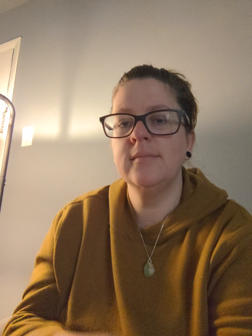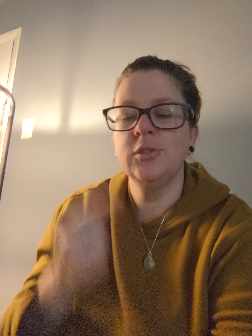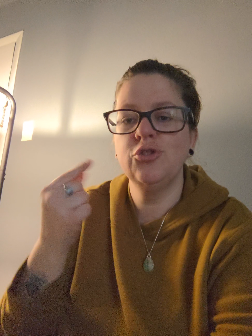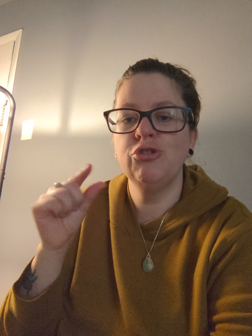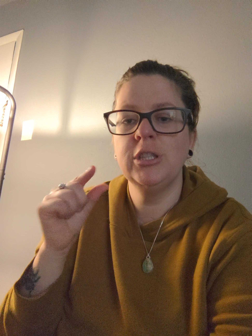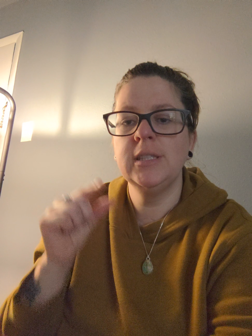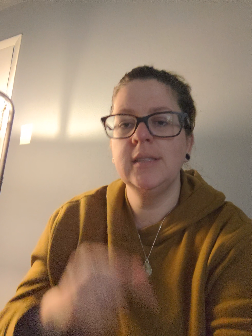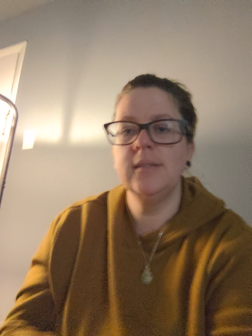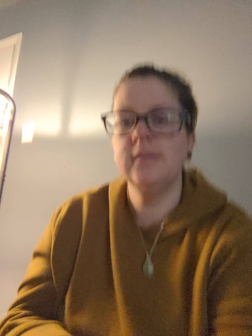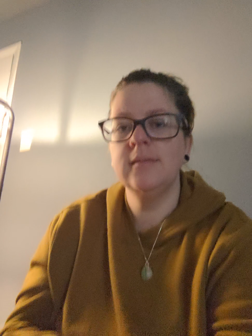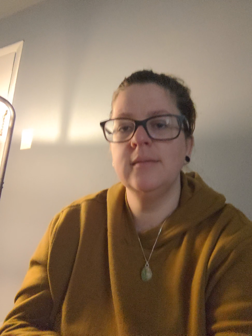green